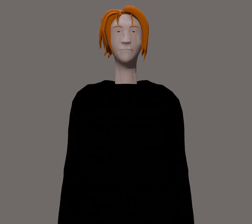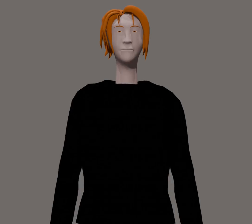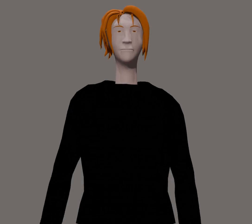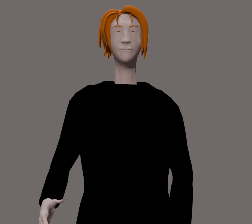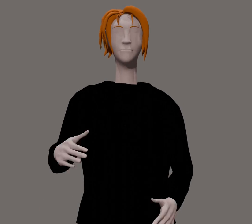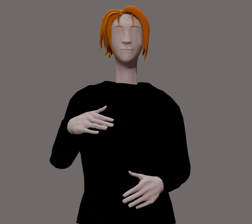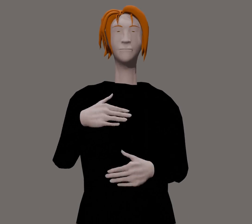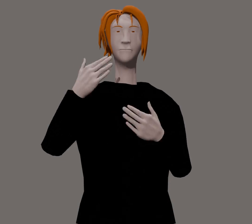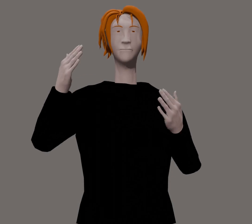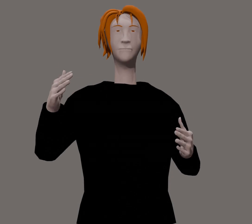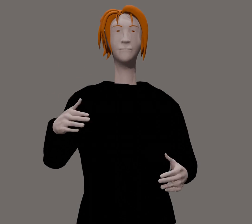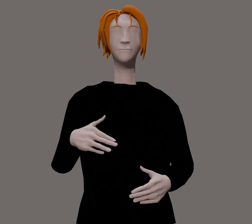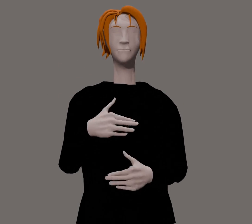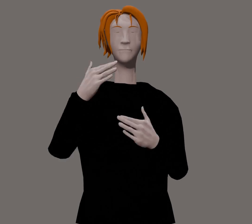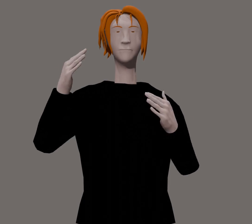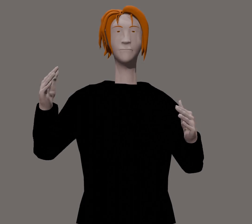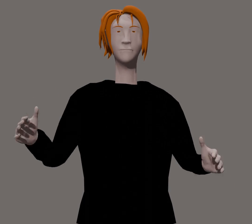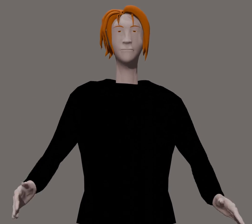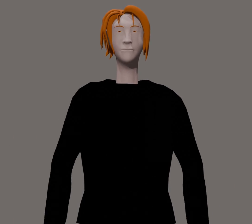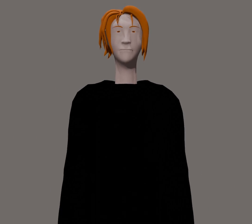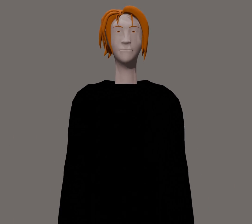Cheer